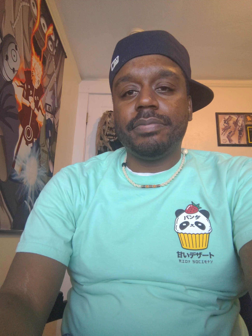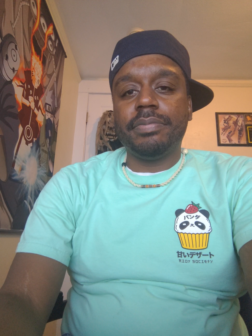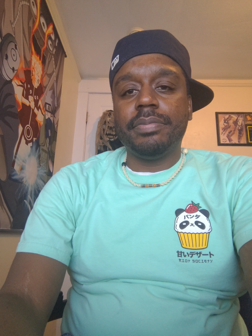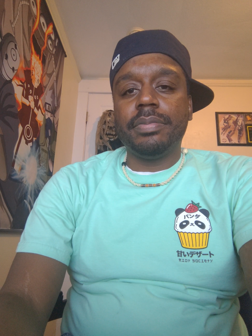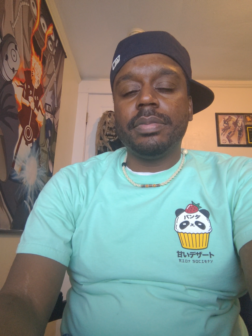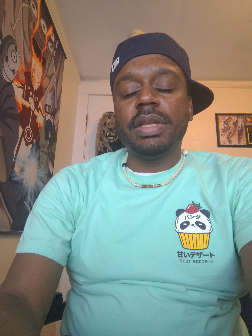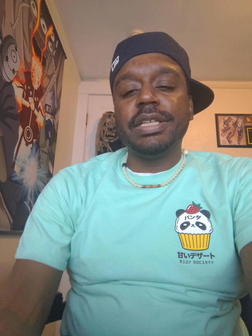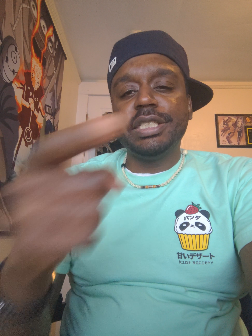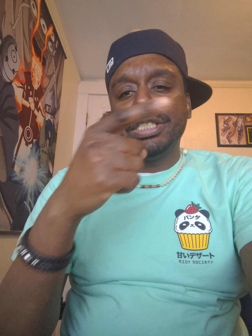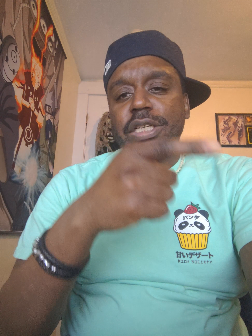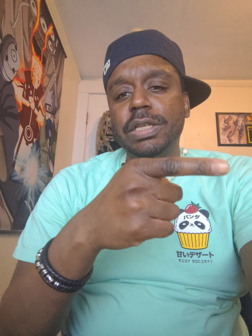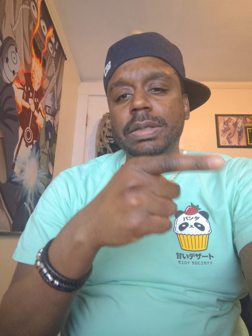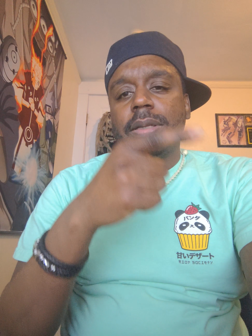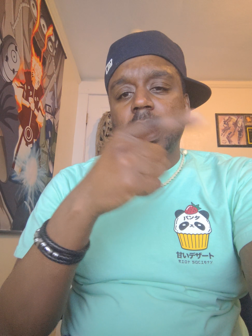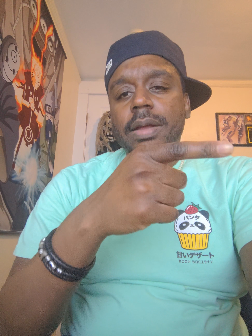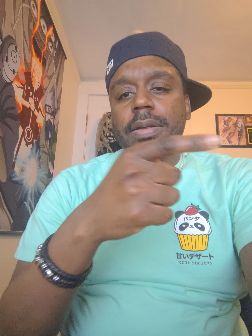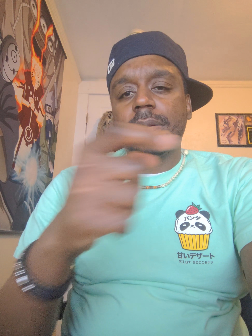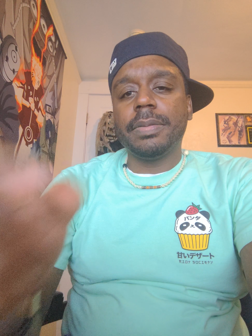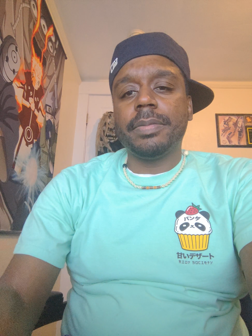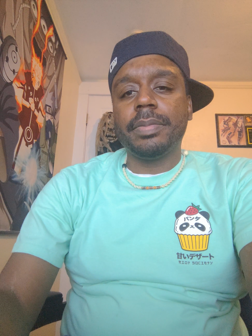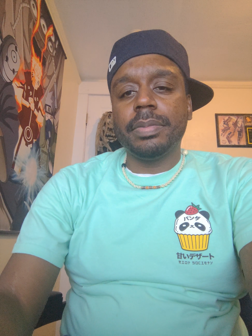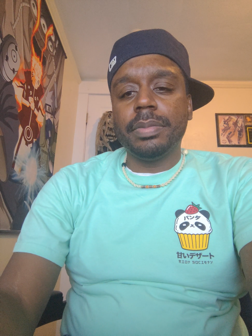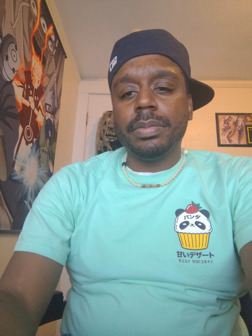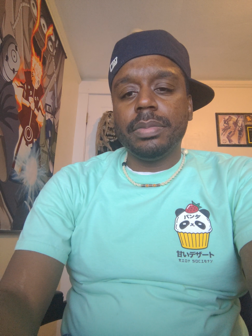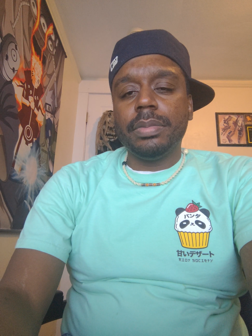he/she/it